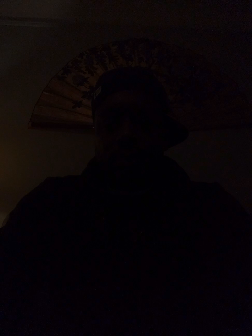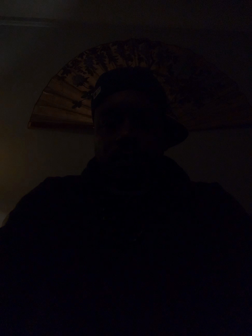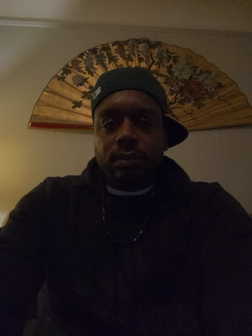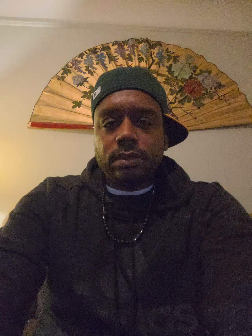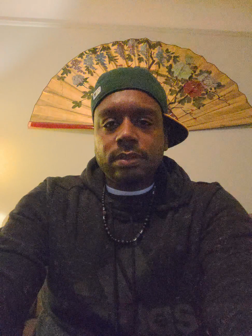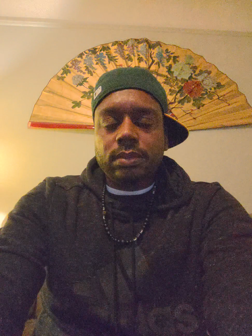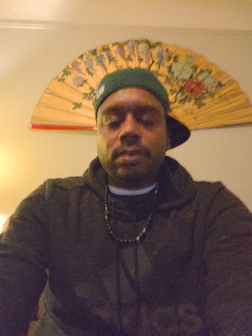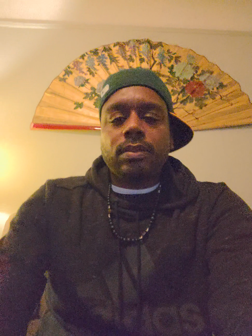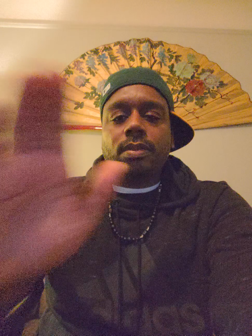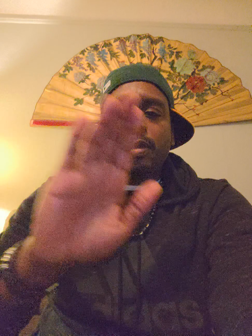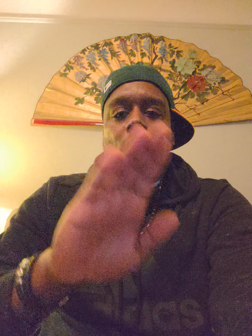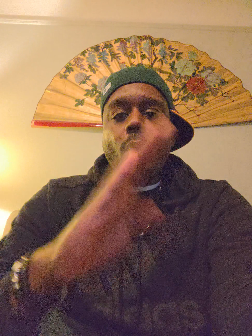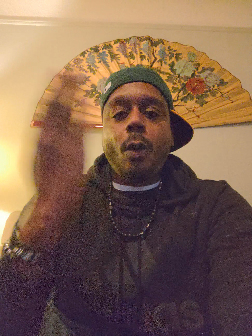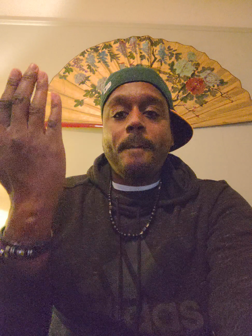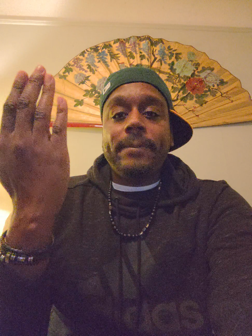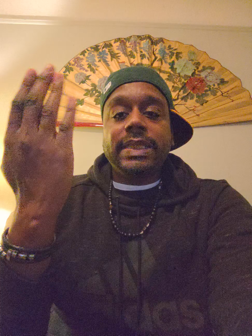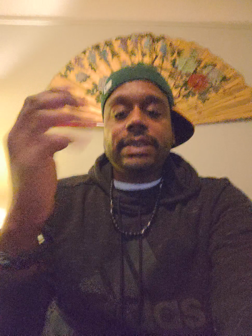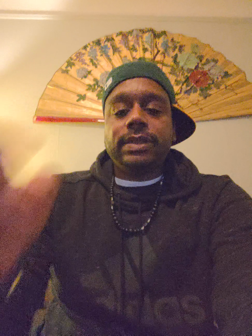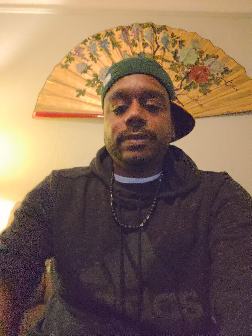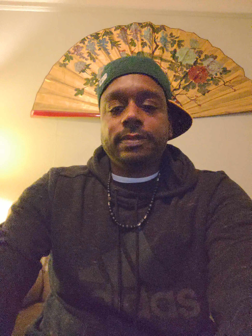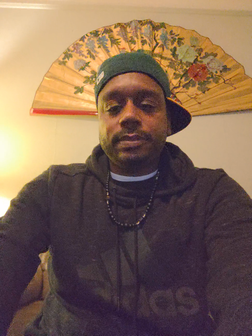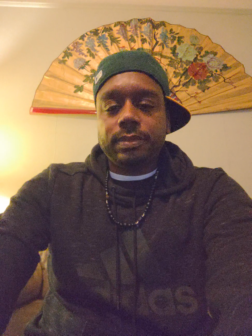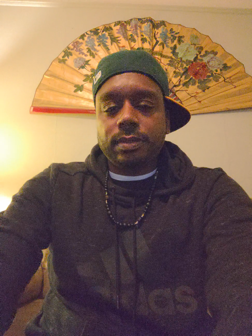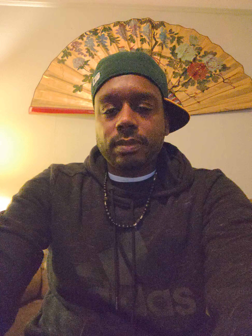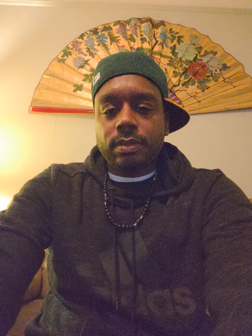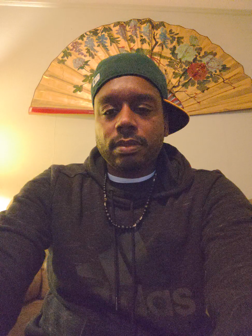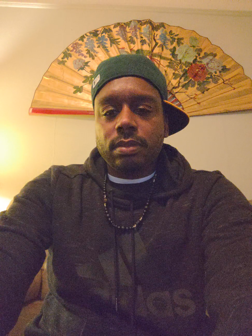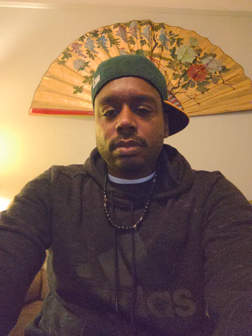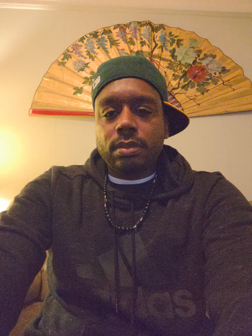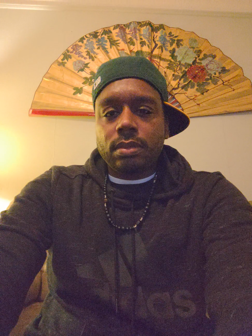open